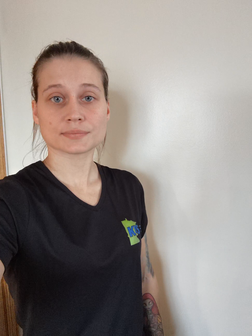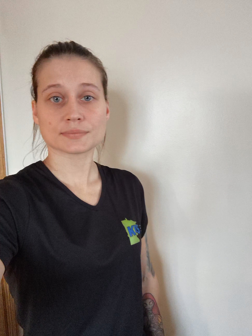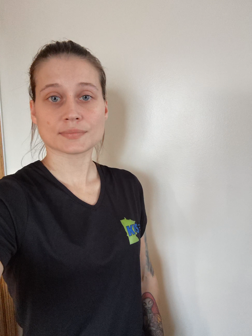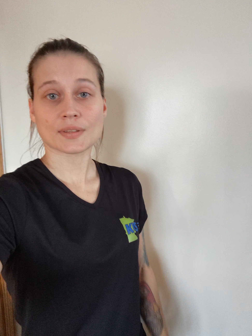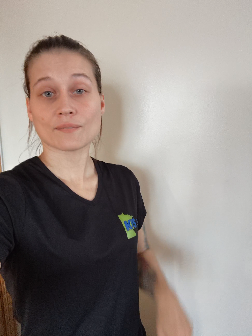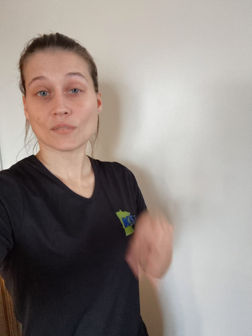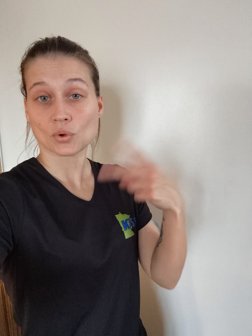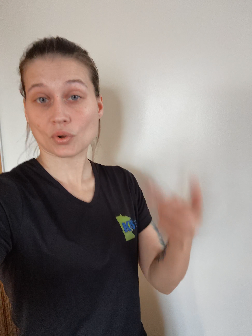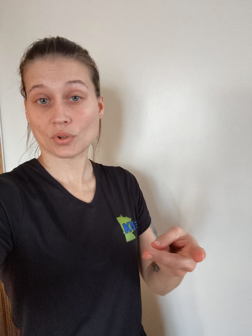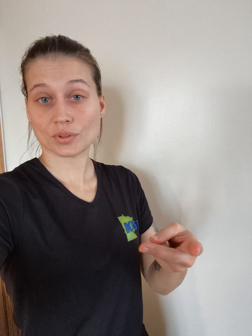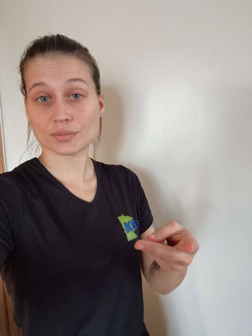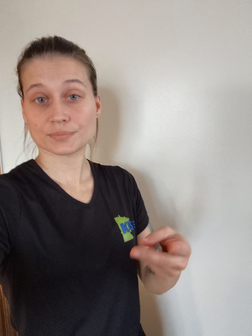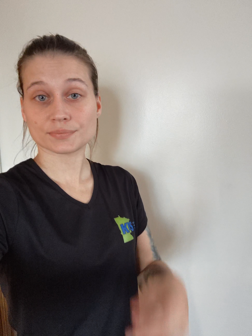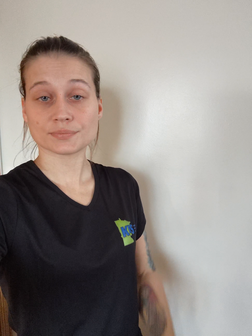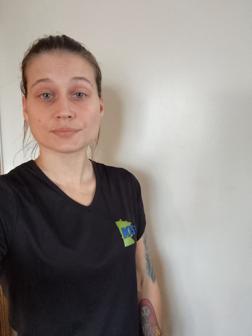fall